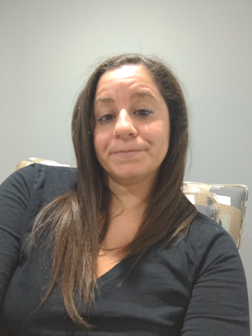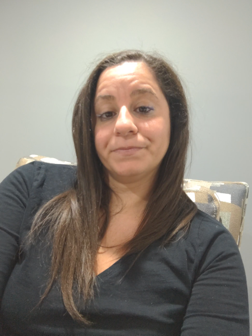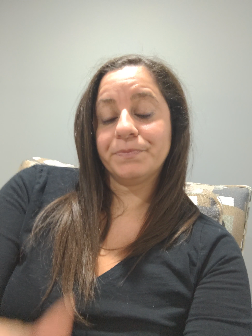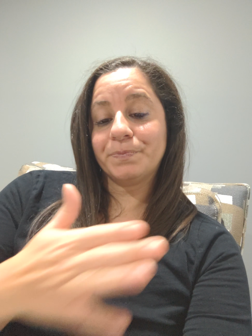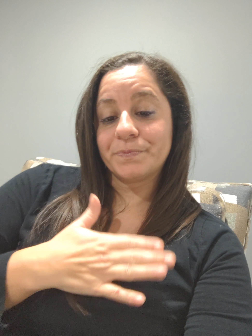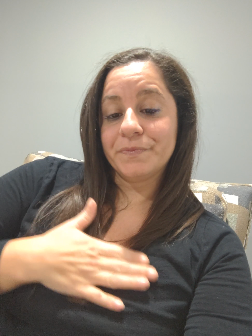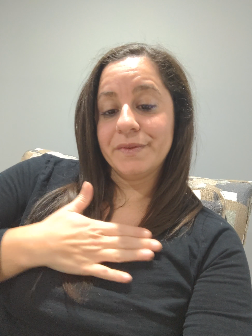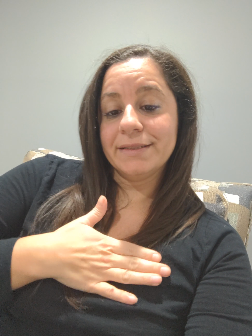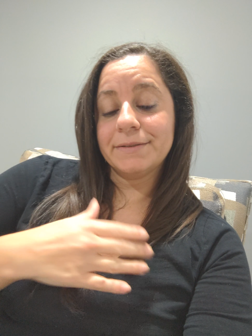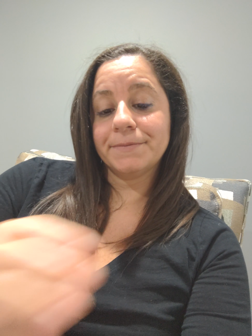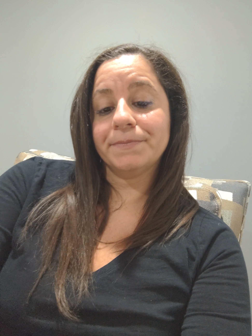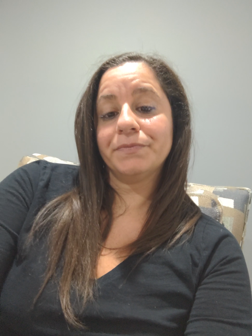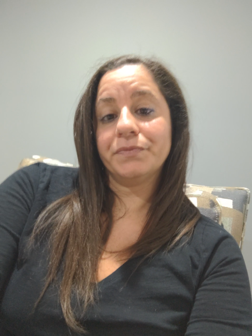please